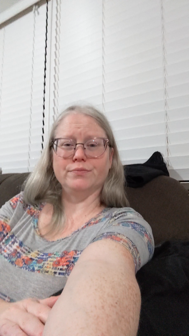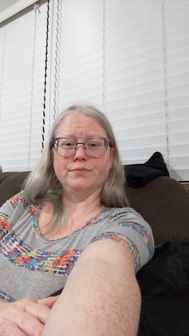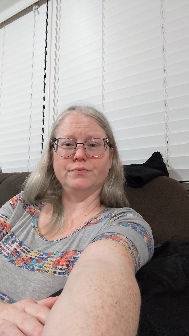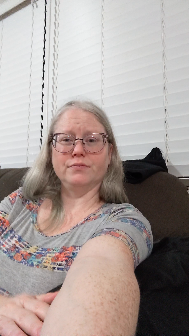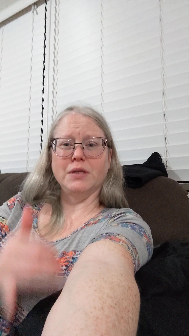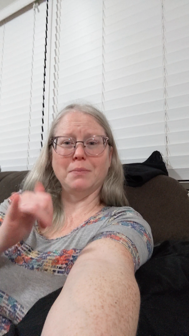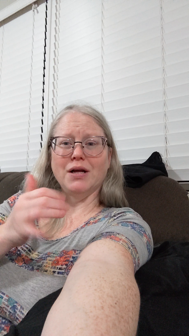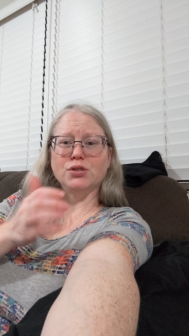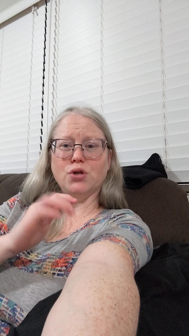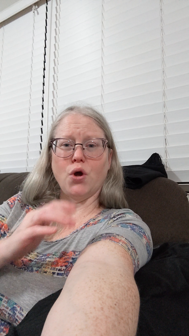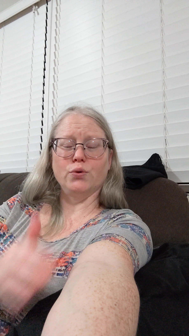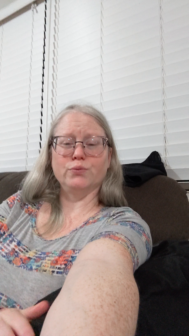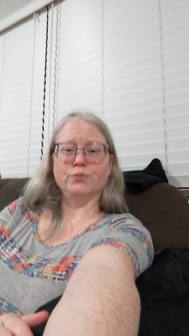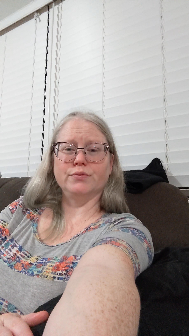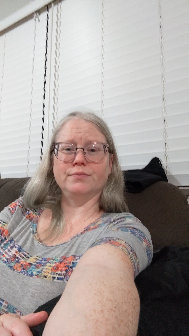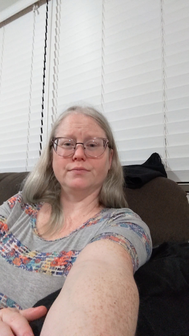play dough